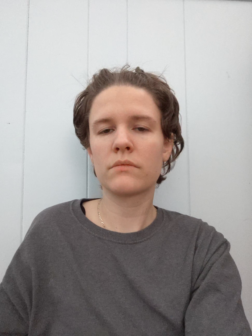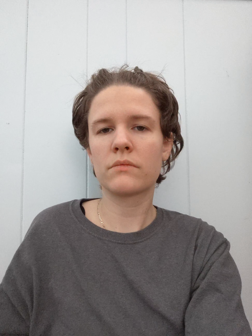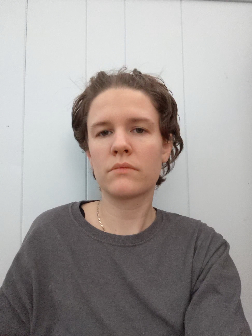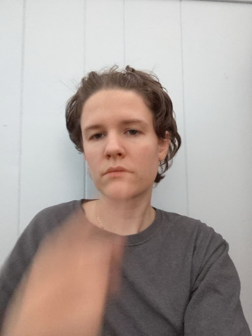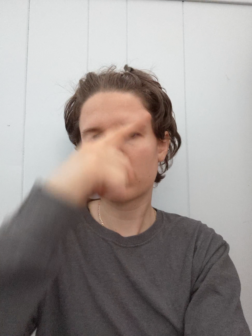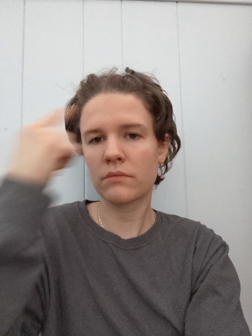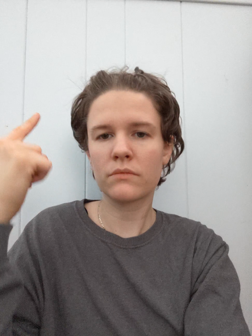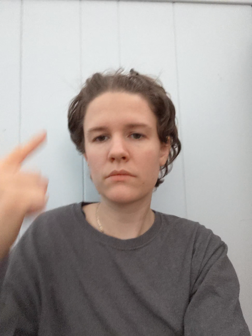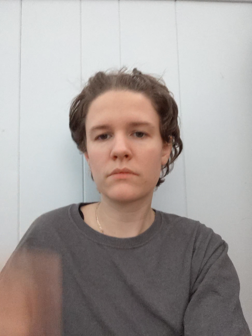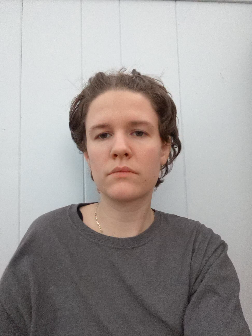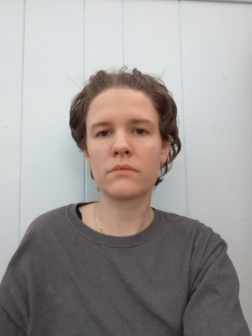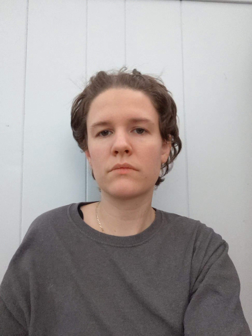black